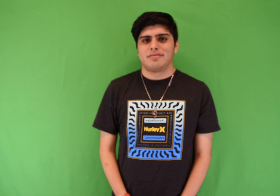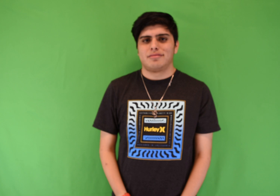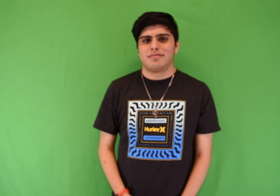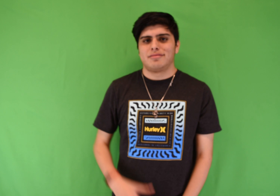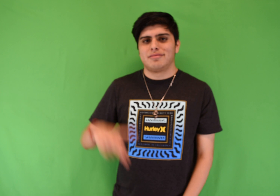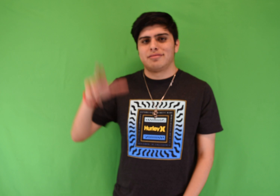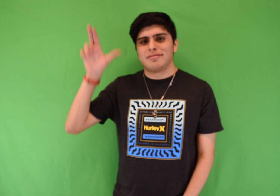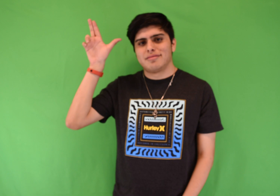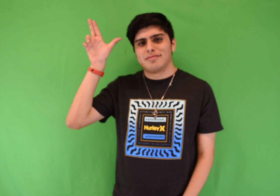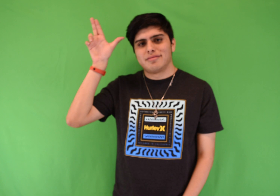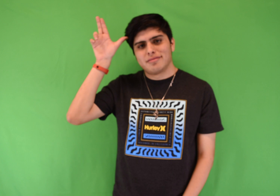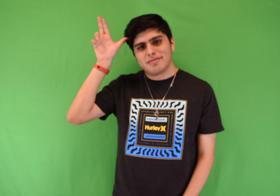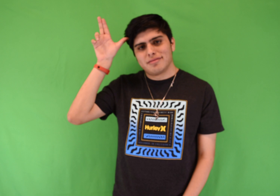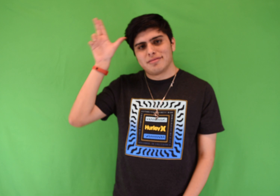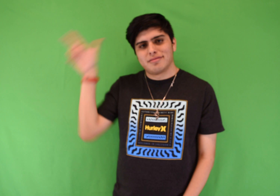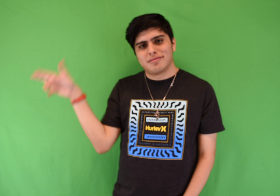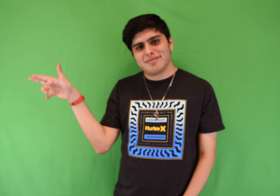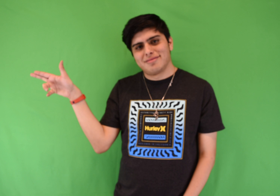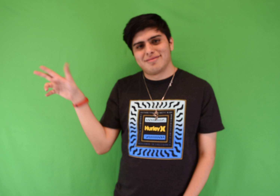hola